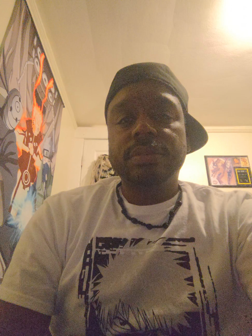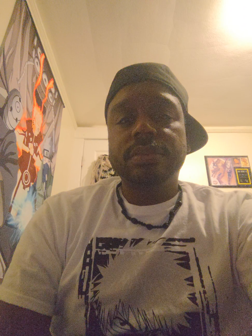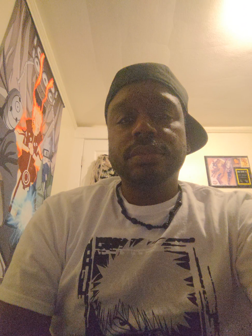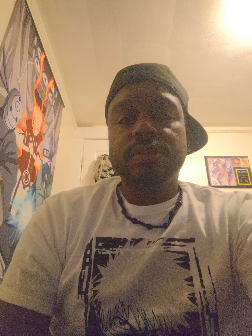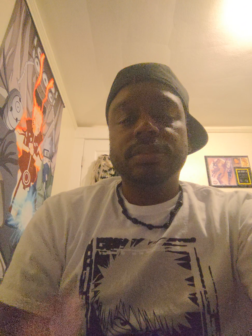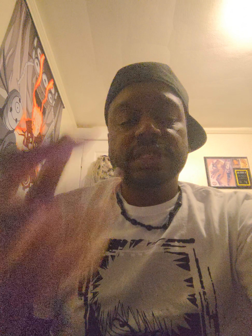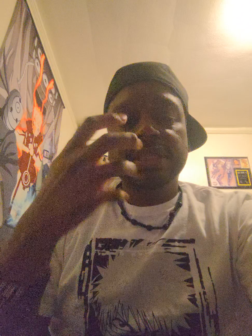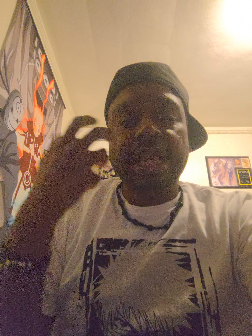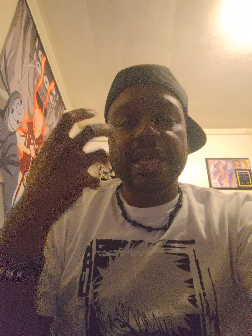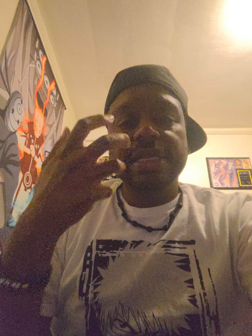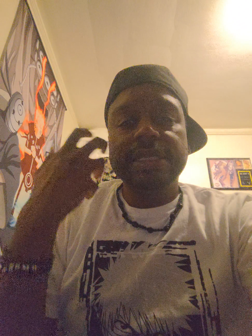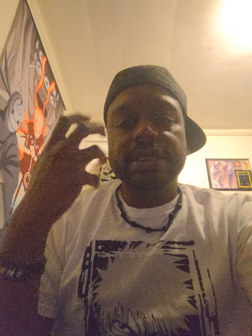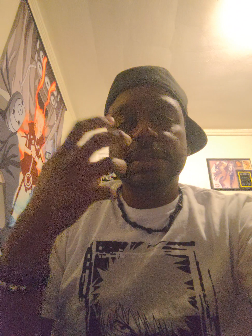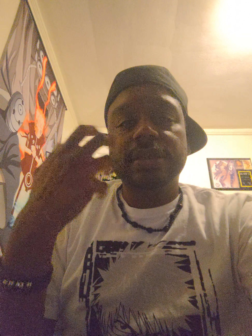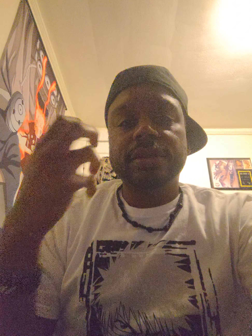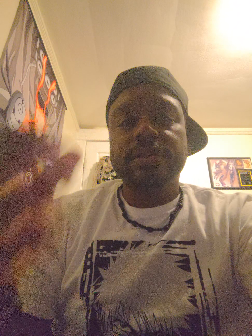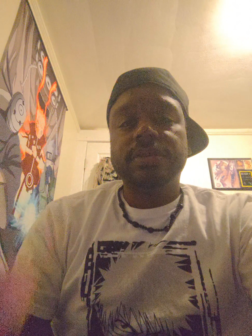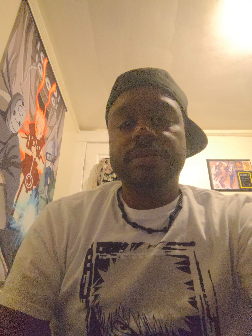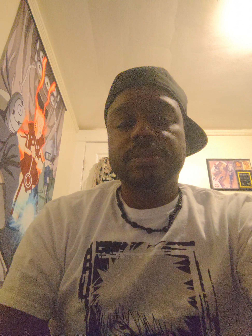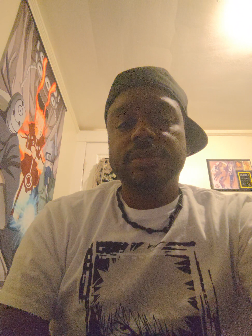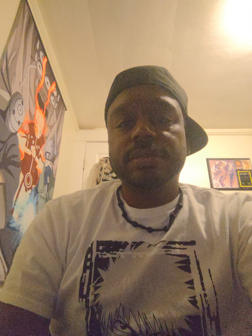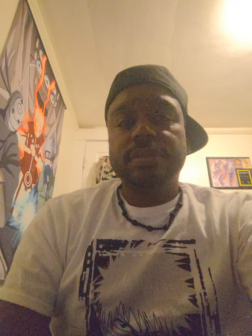tiger